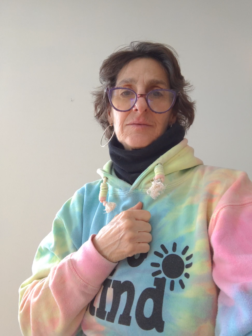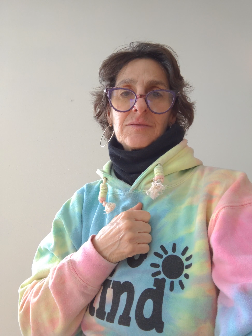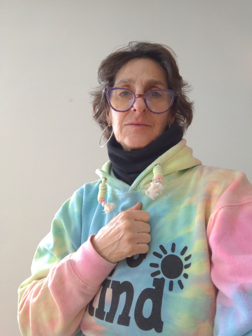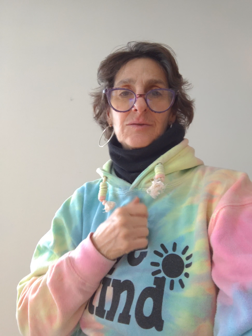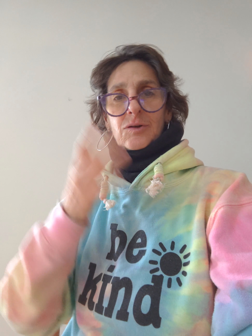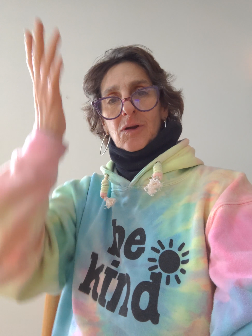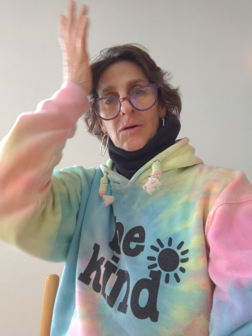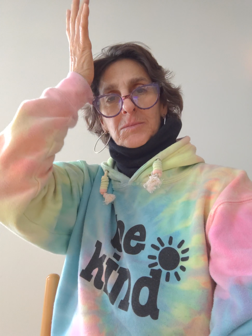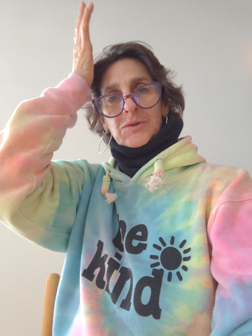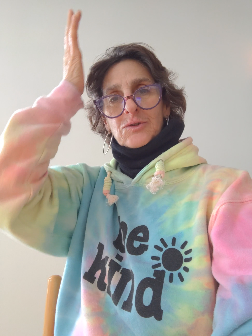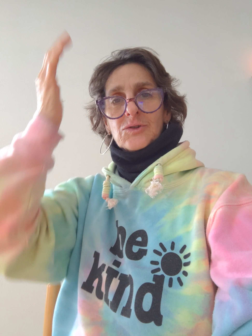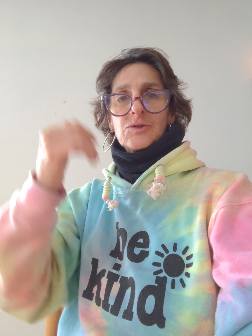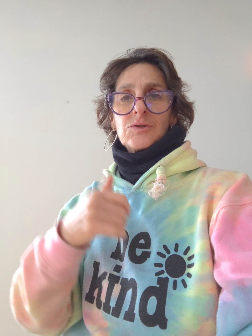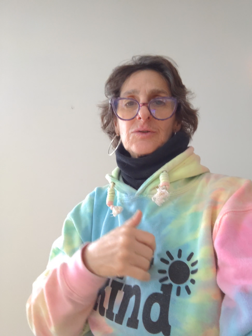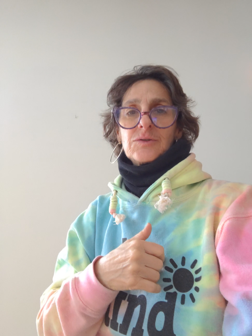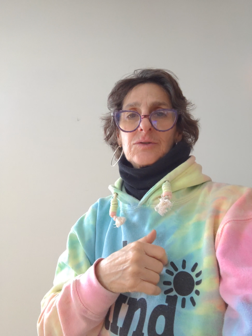garbage